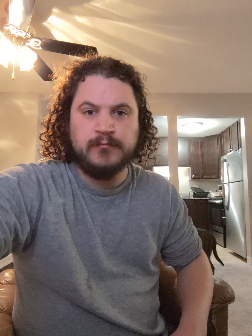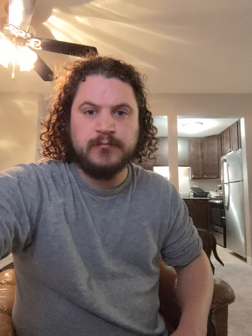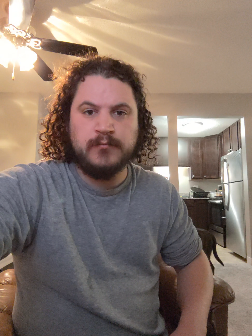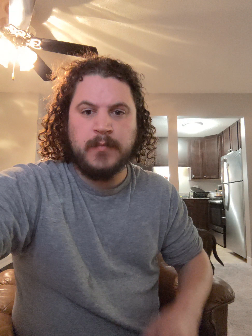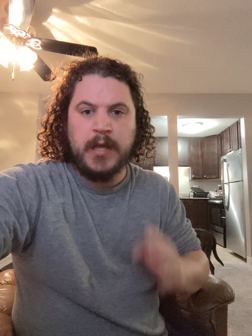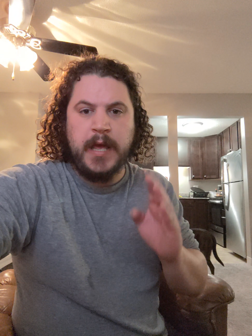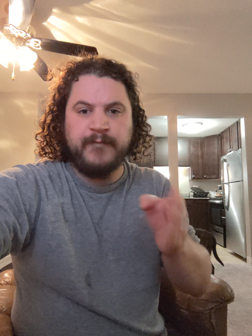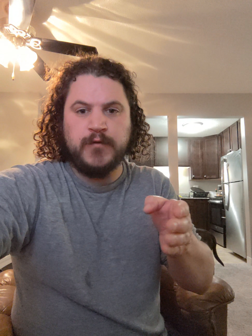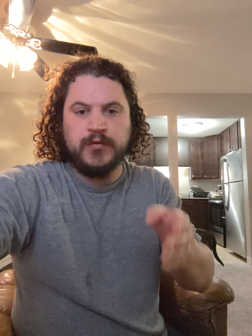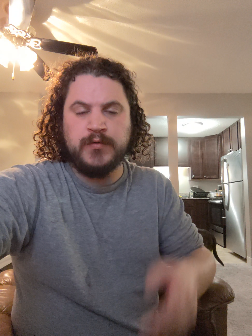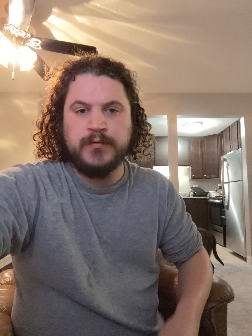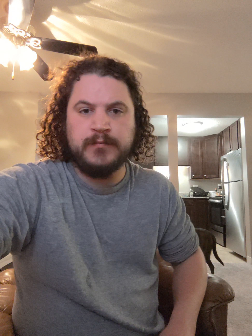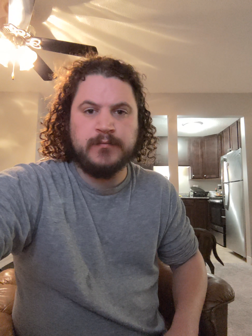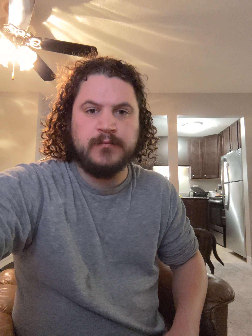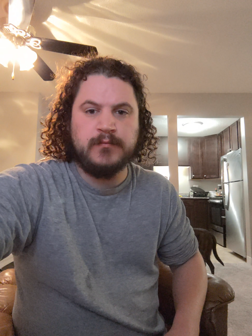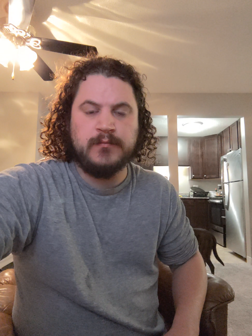after